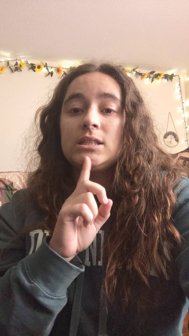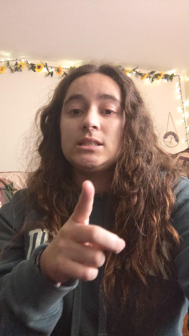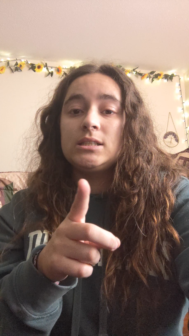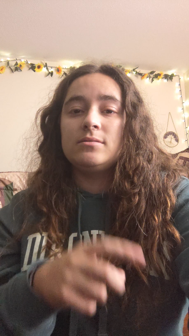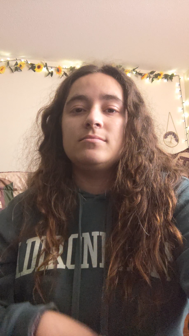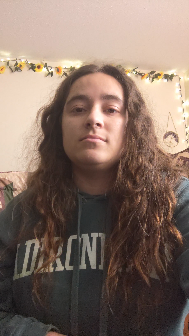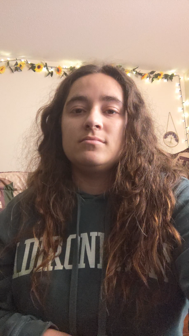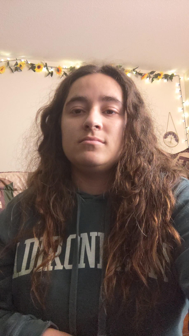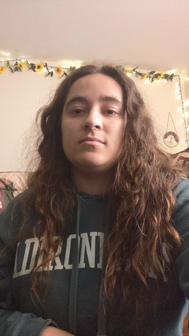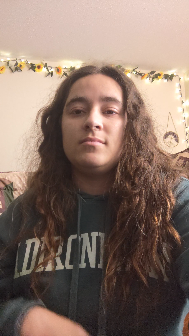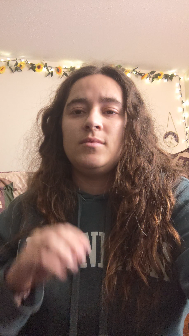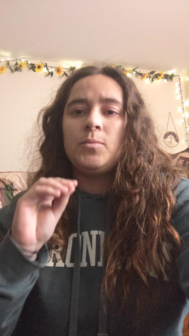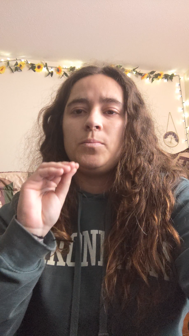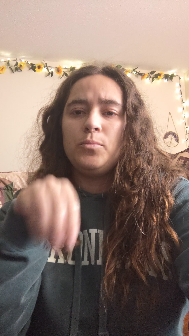put